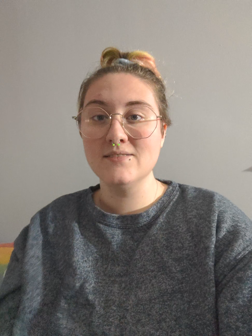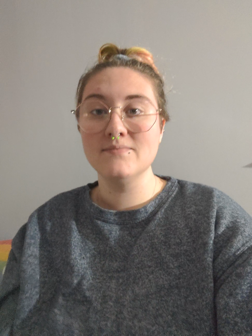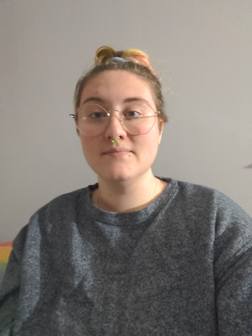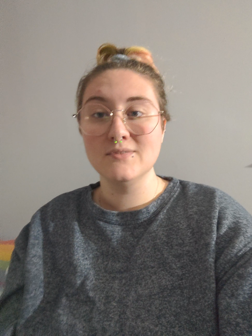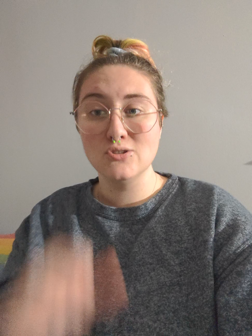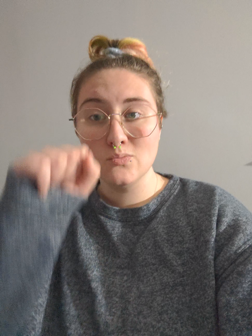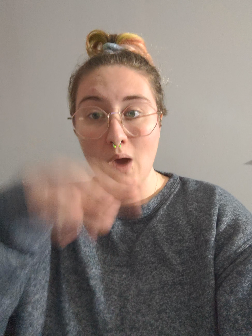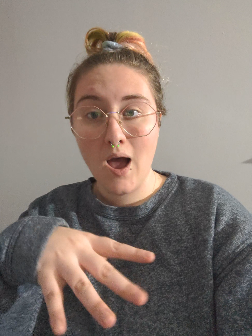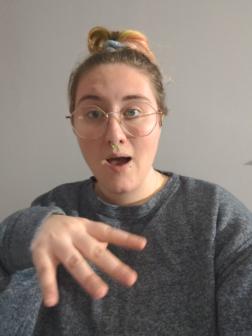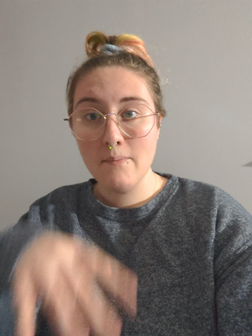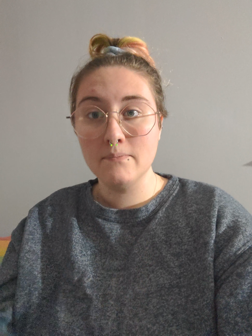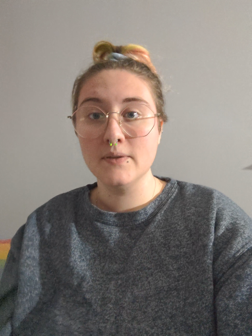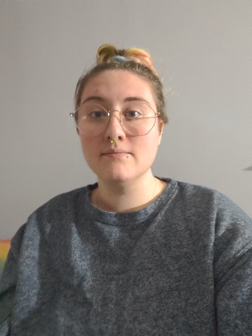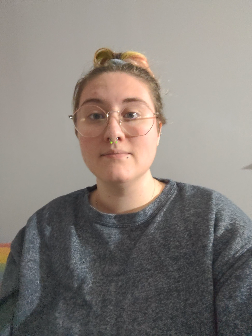drop